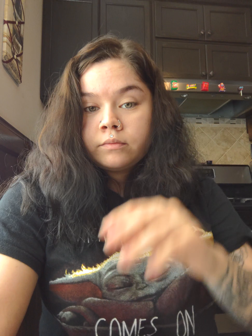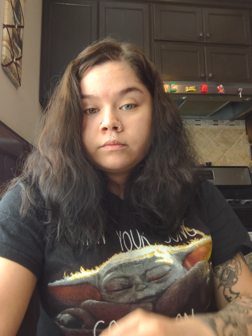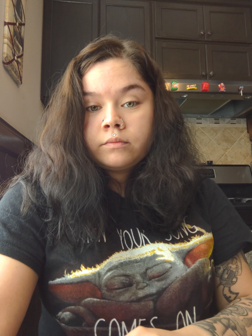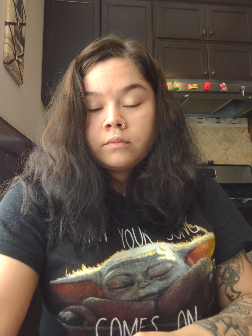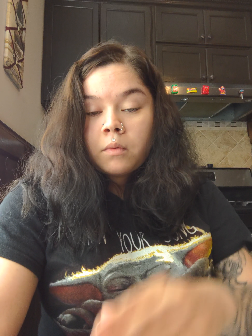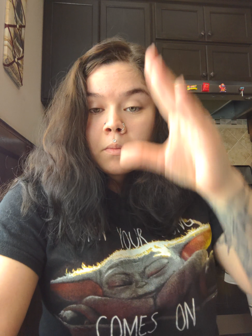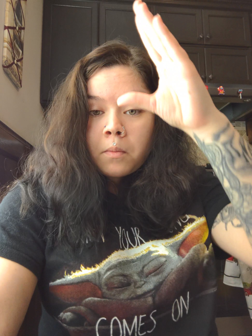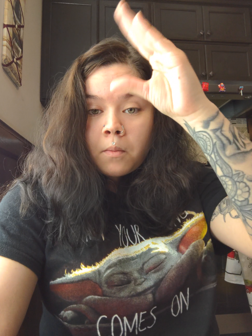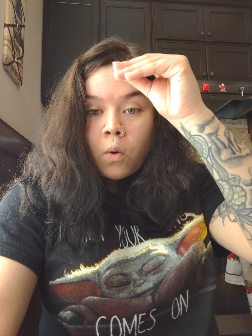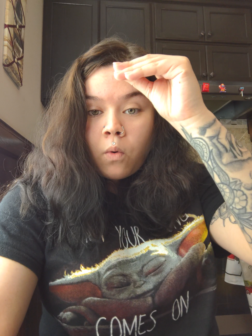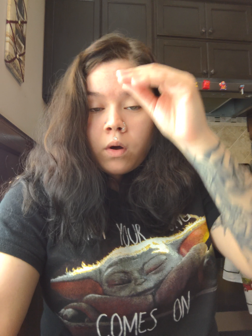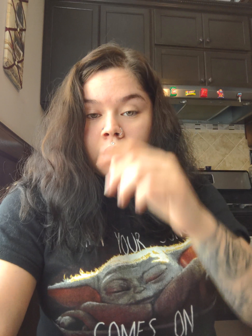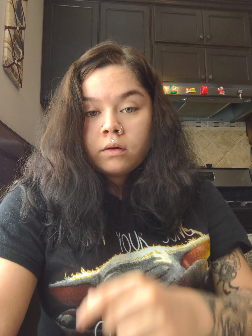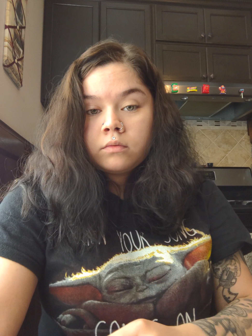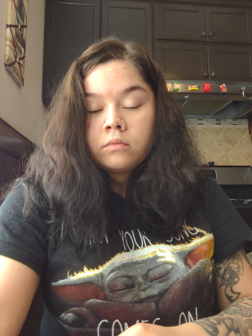boy